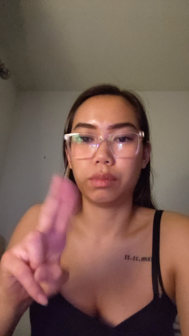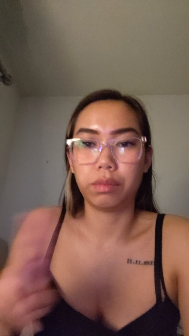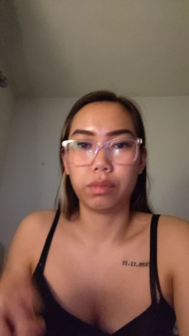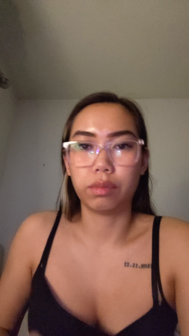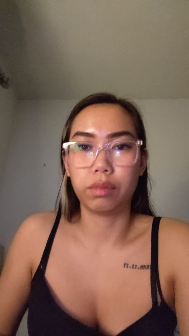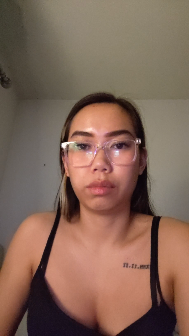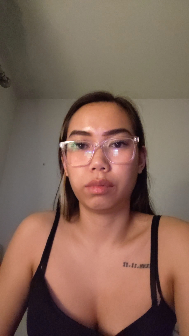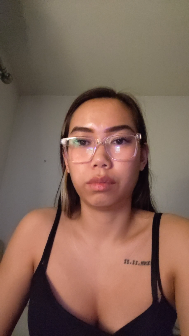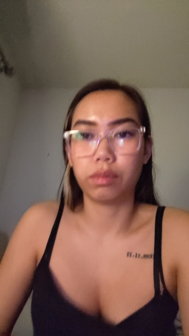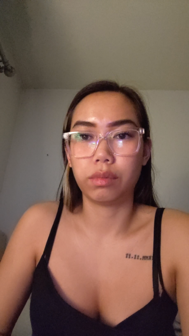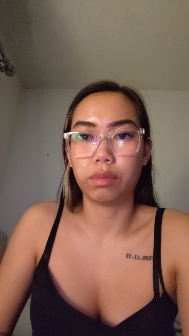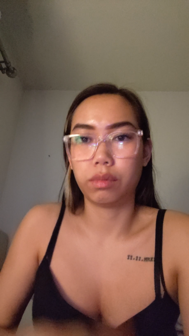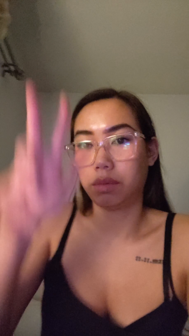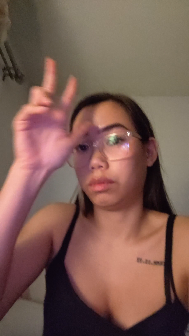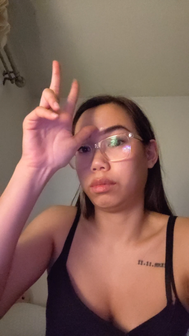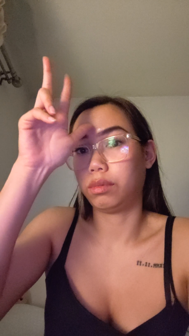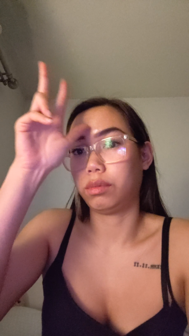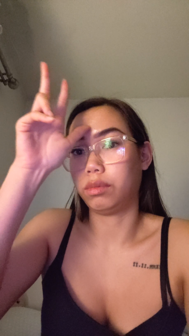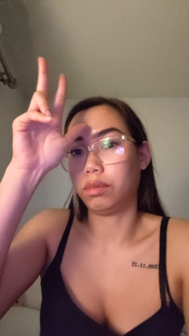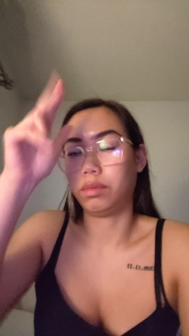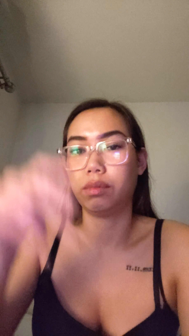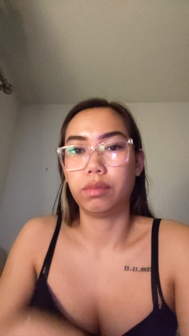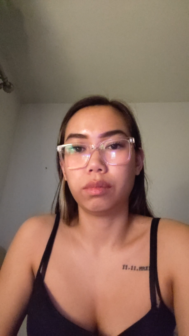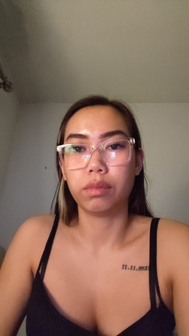rooster